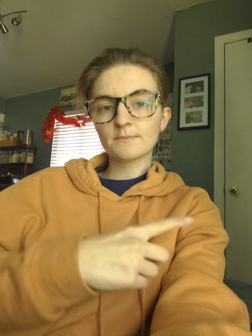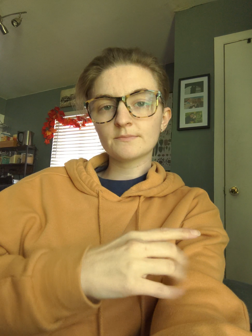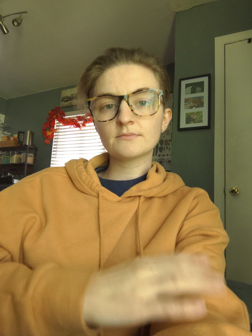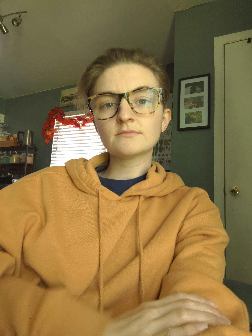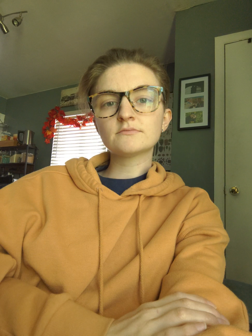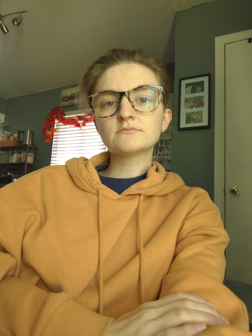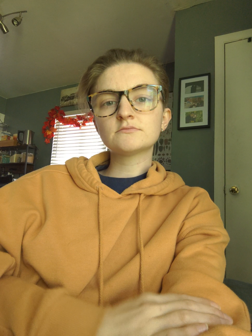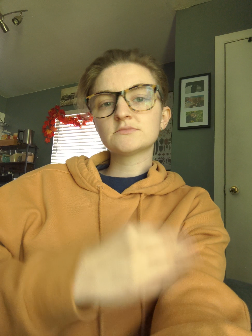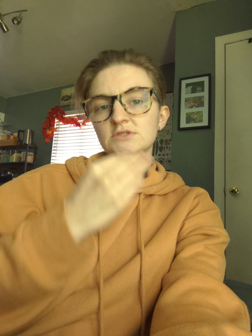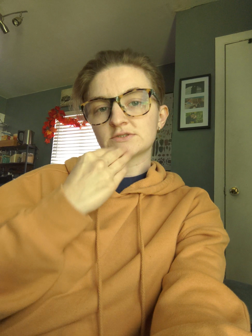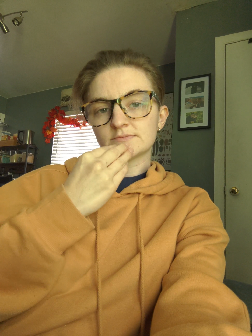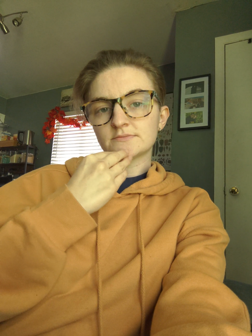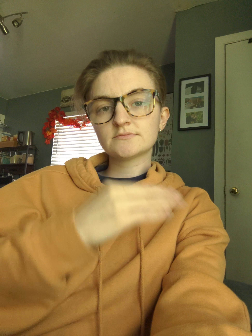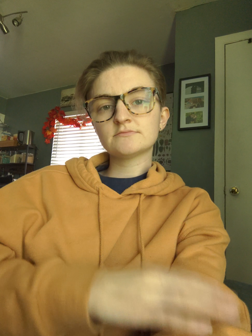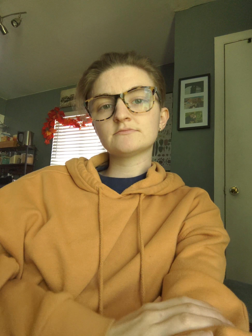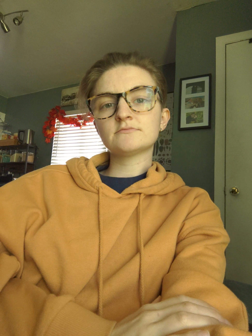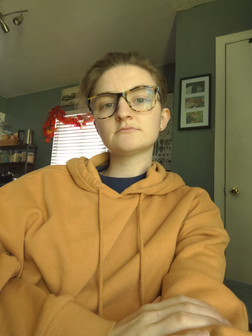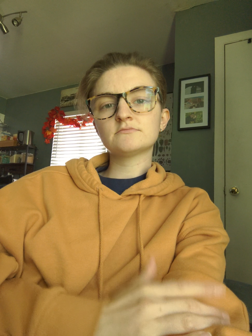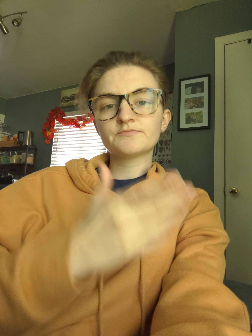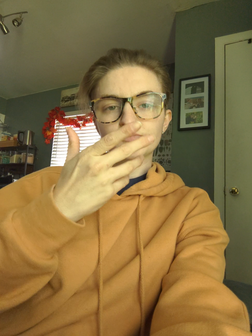eat